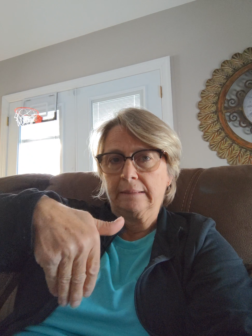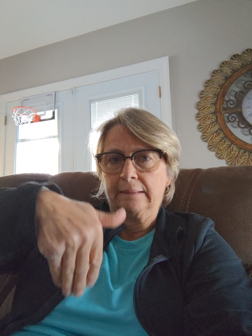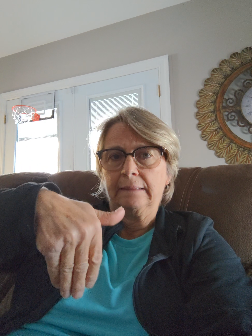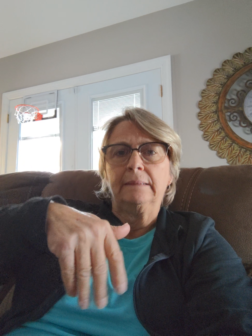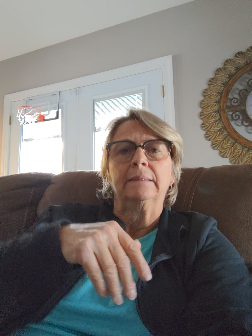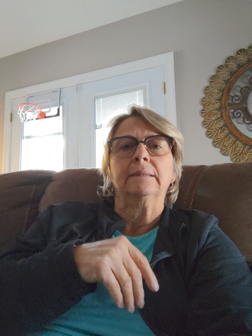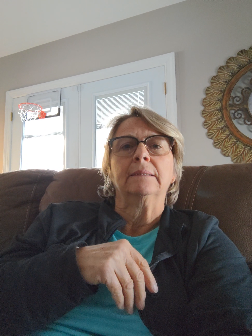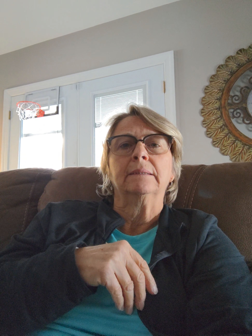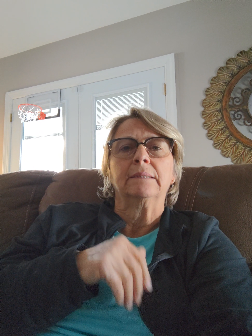night